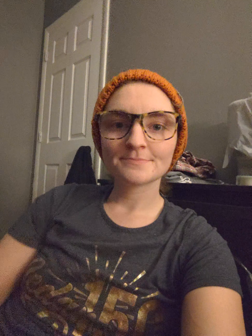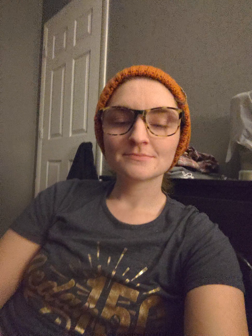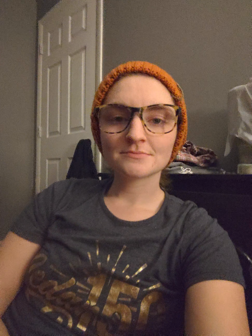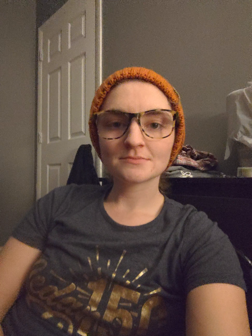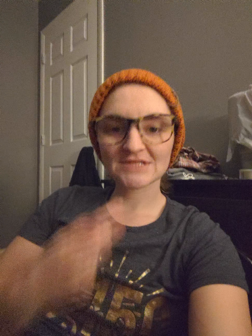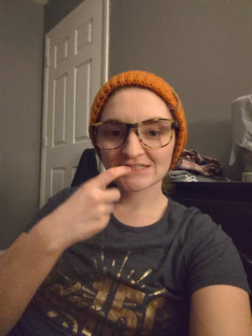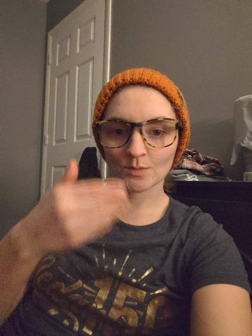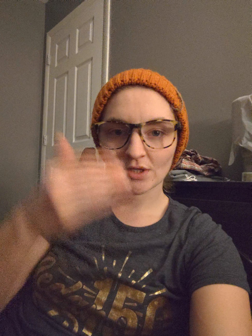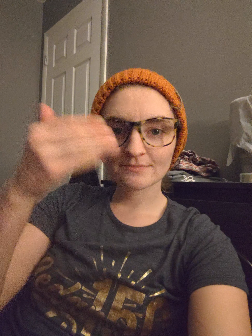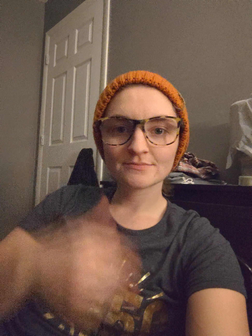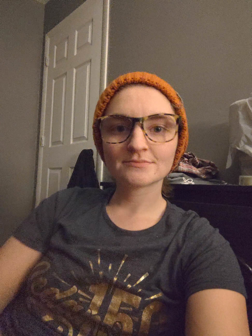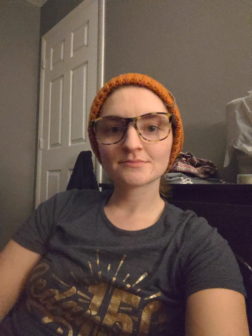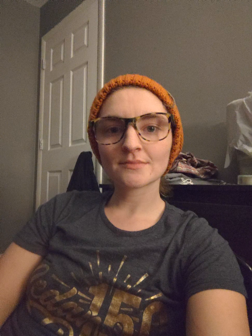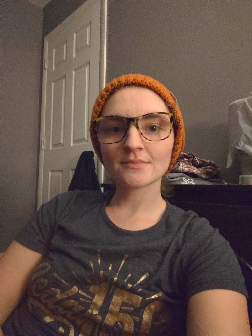window